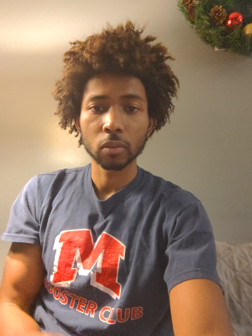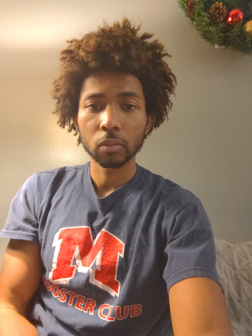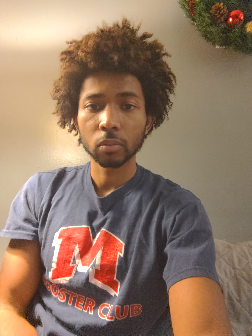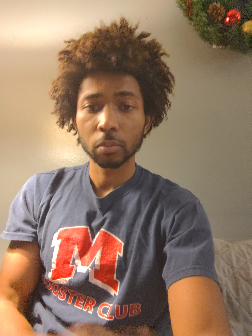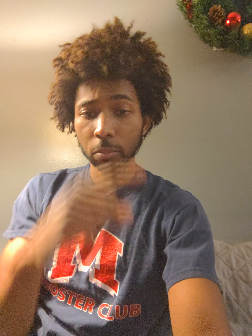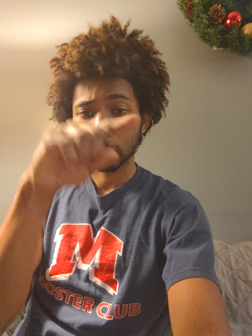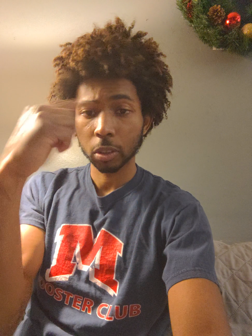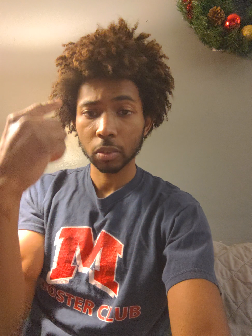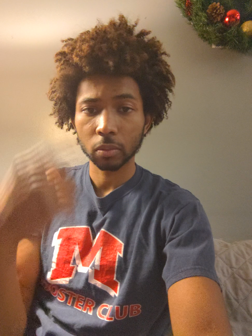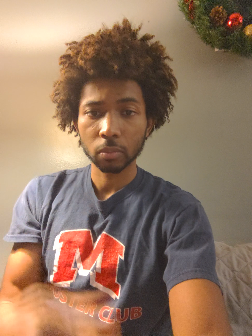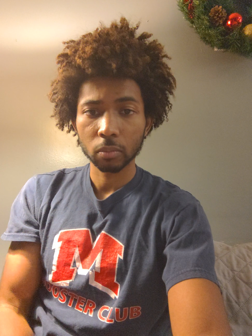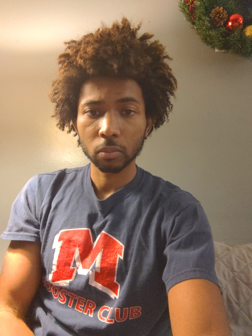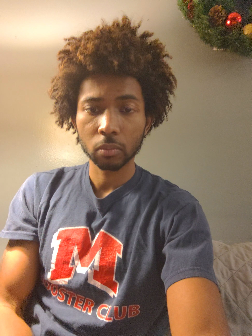black